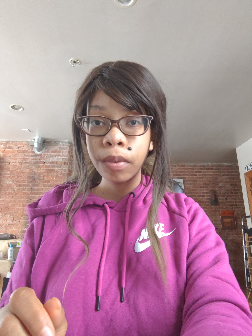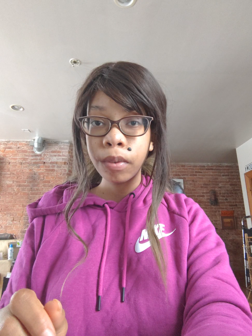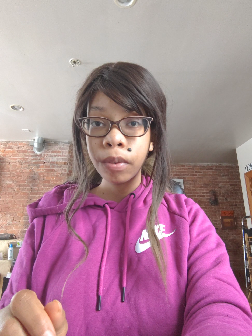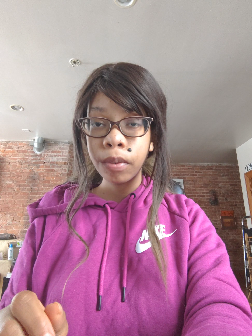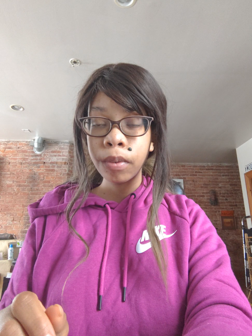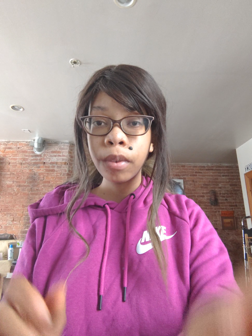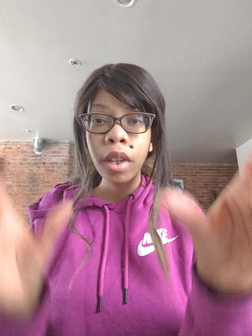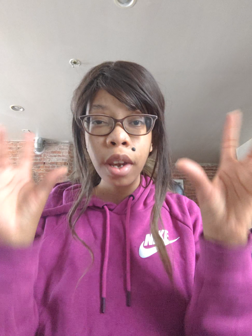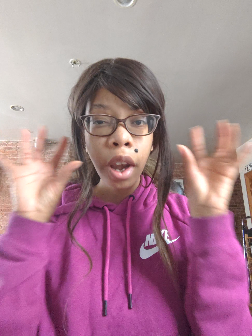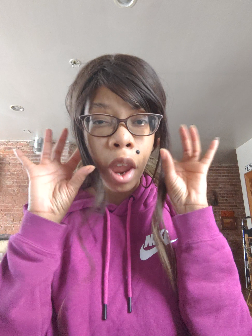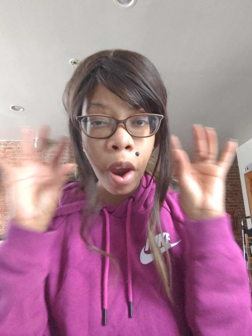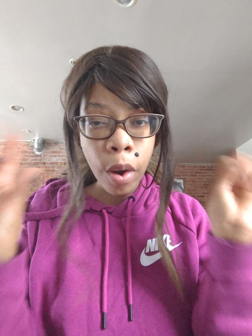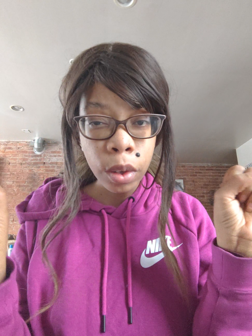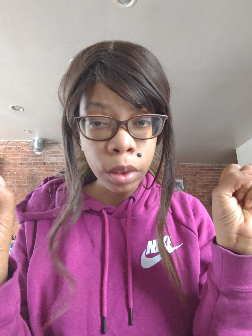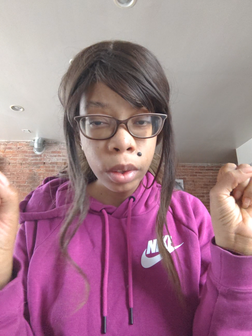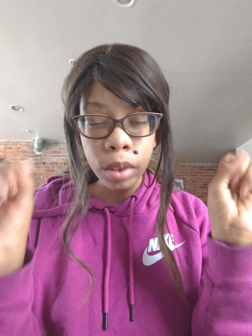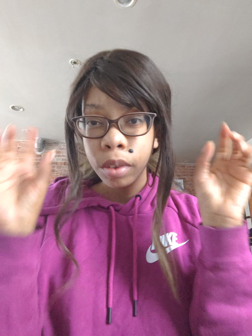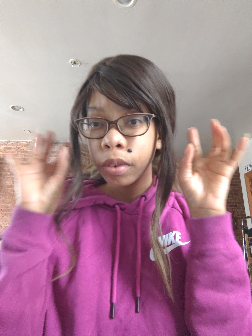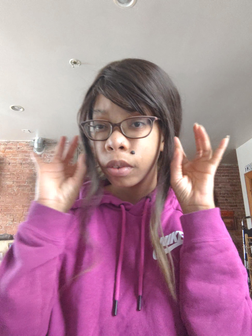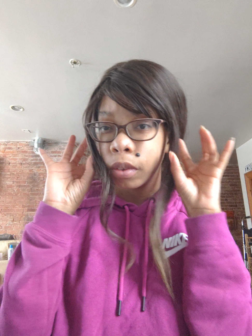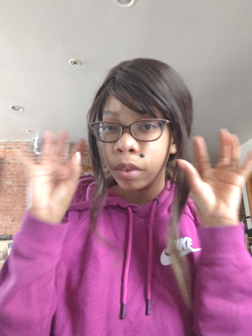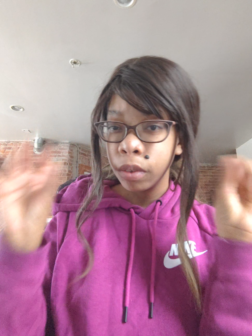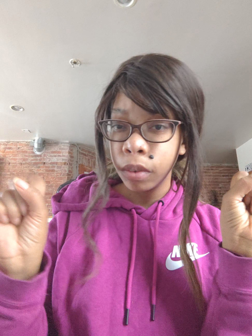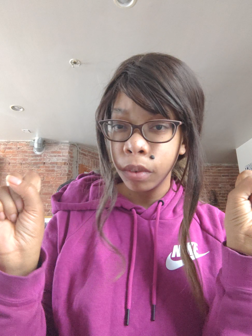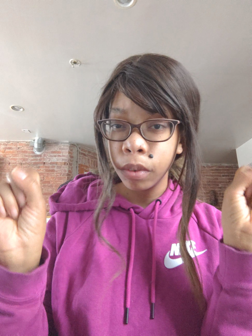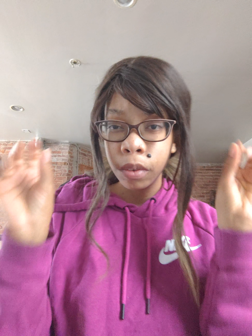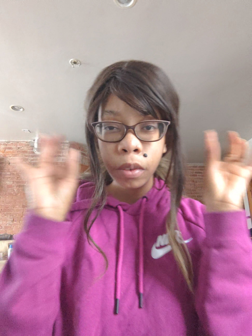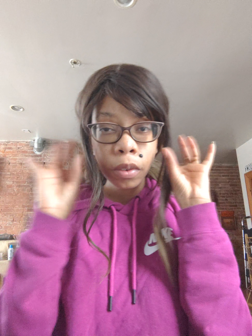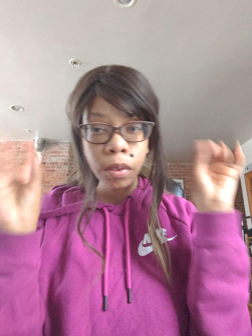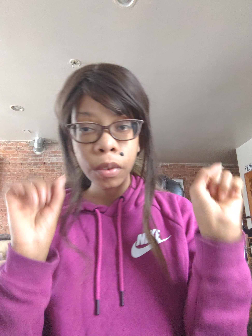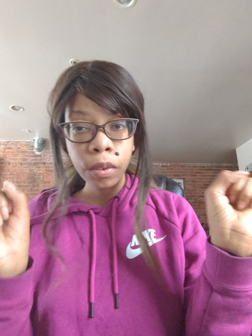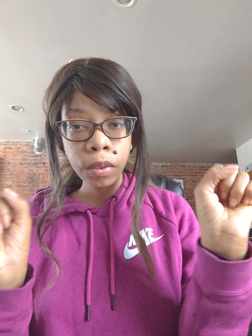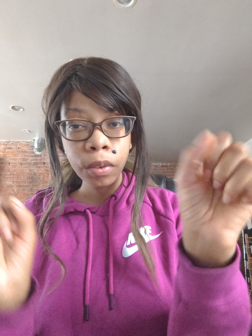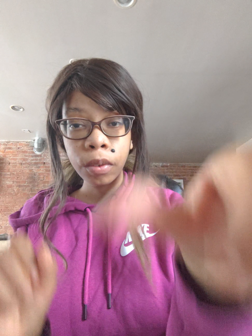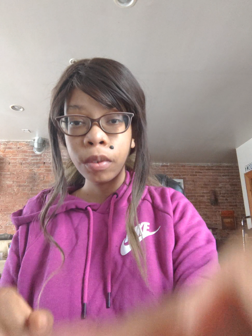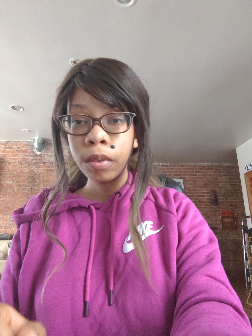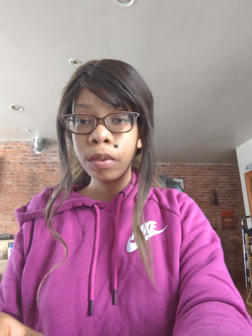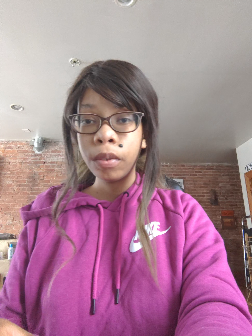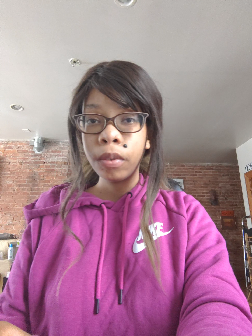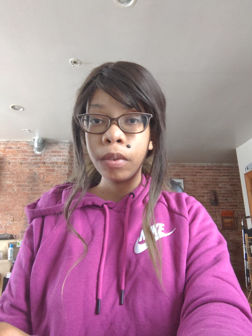loud